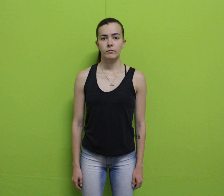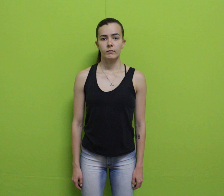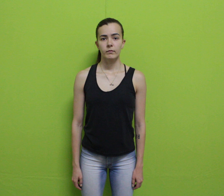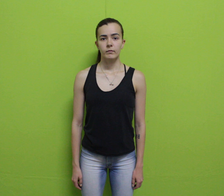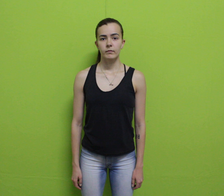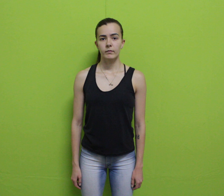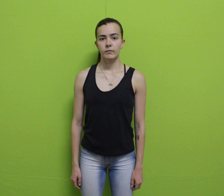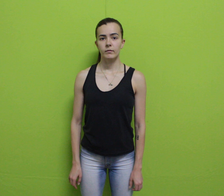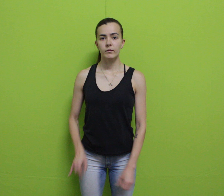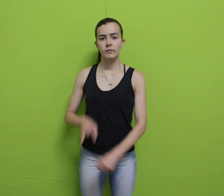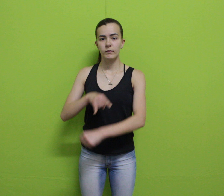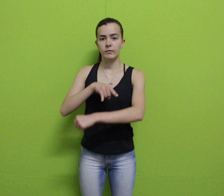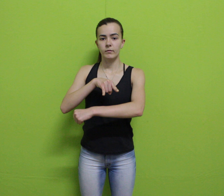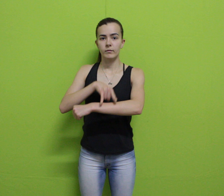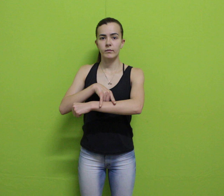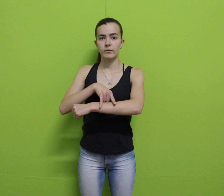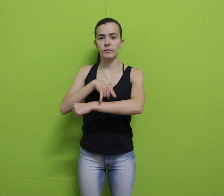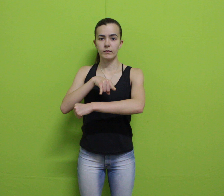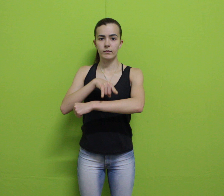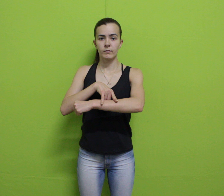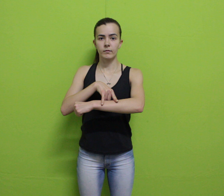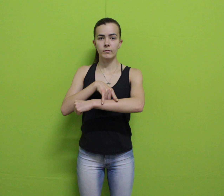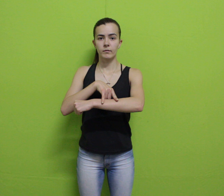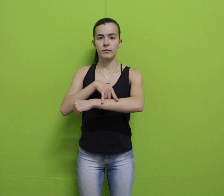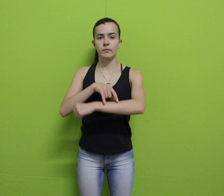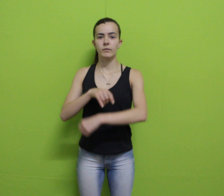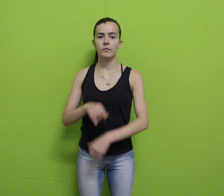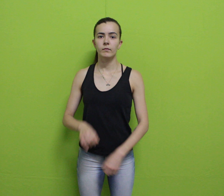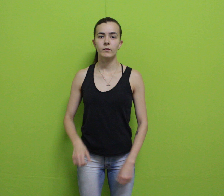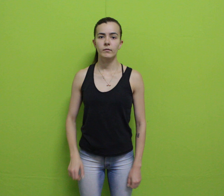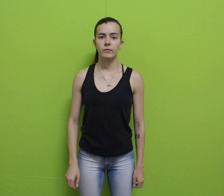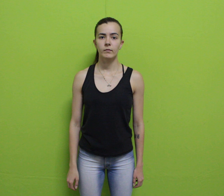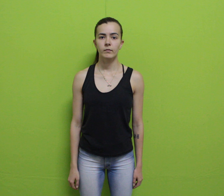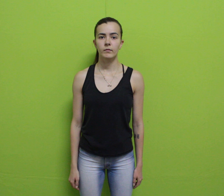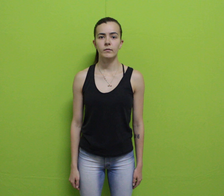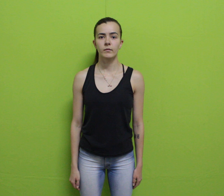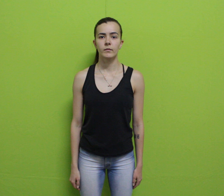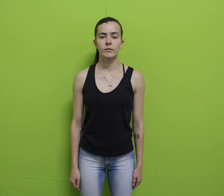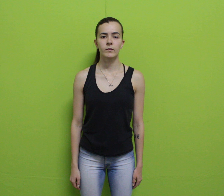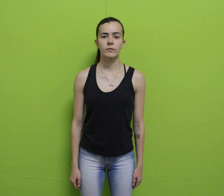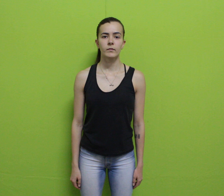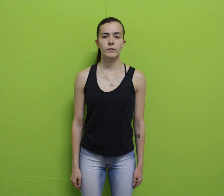banheiro